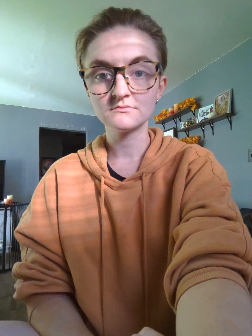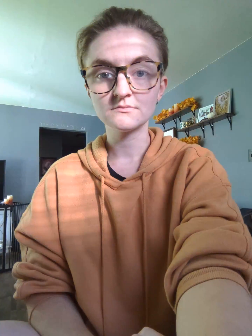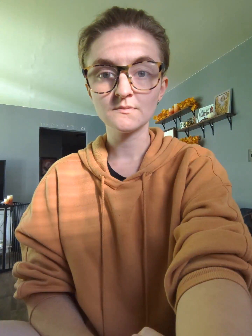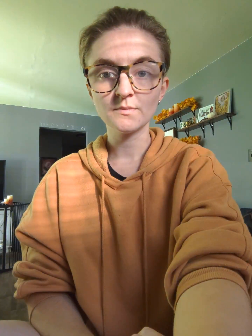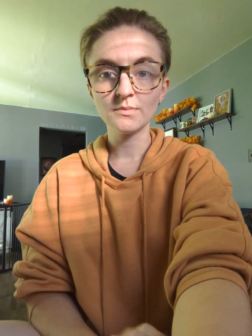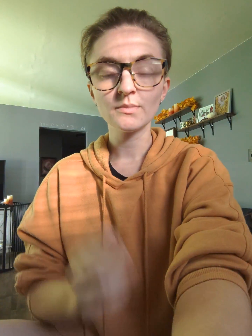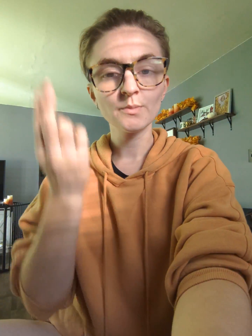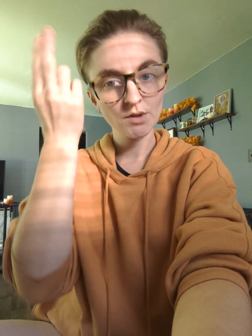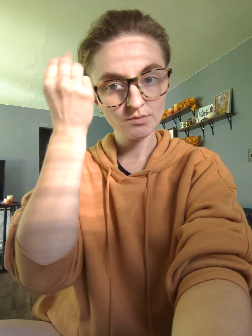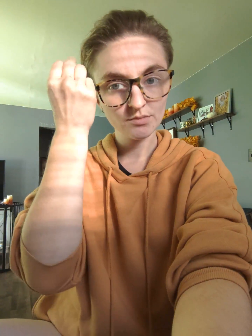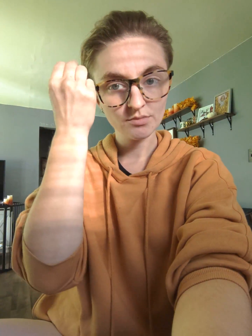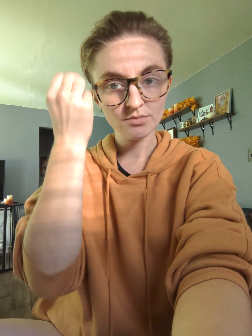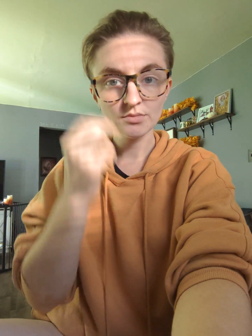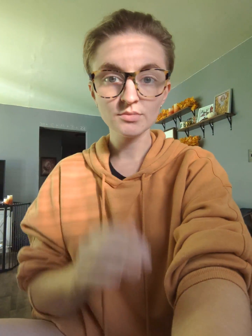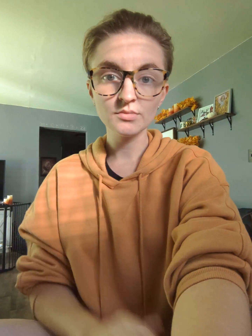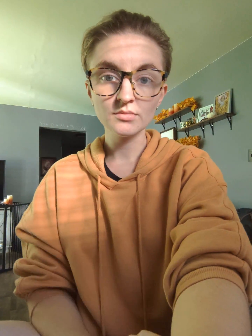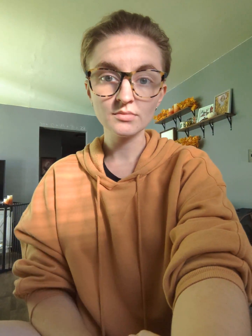bunny